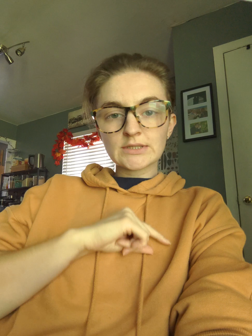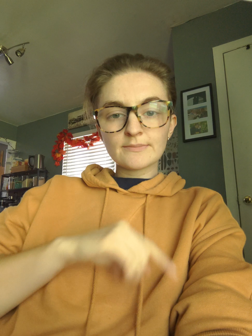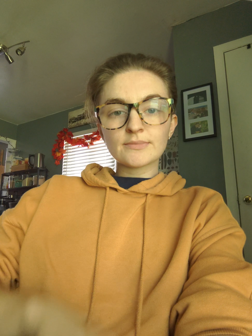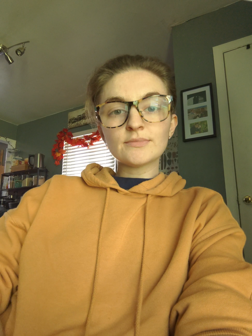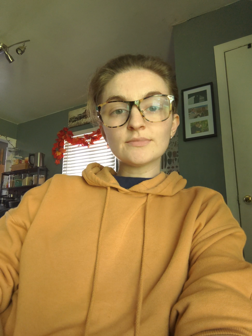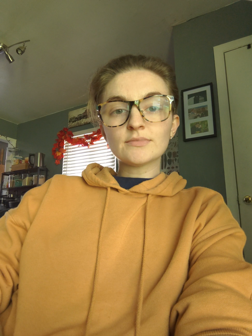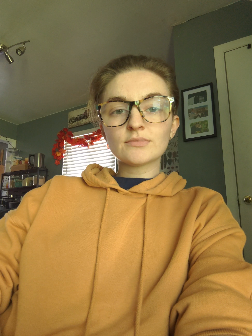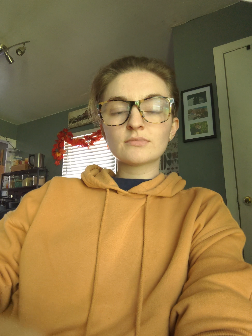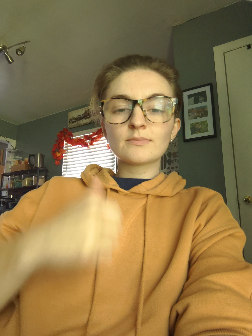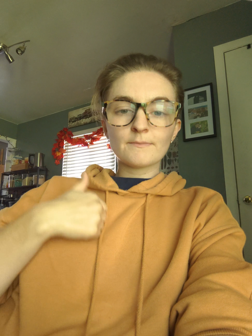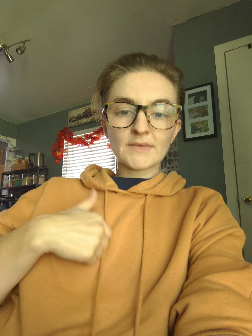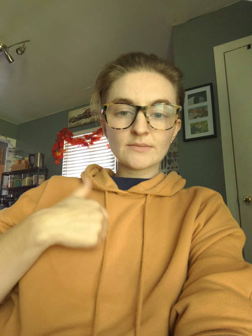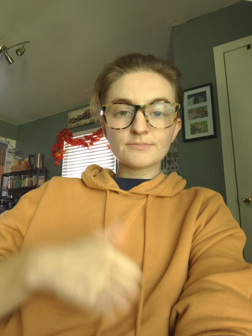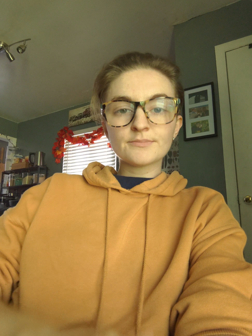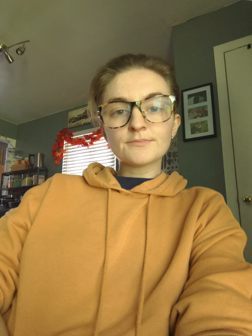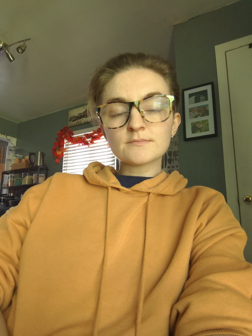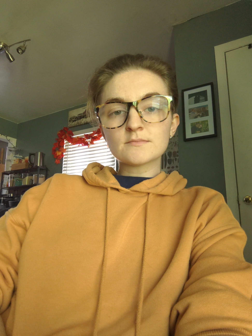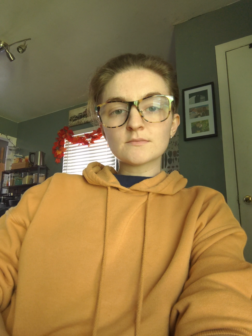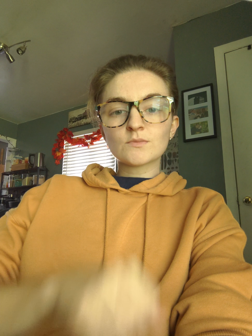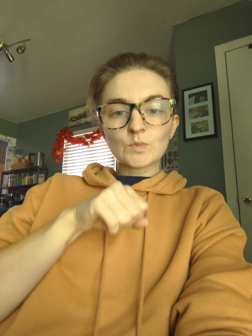bathtub